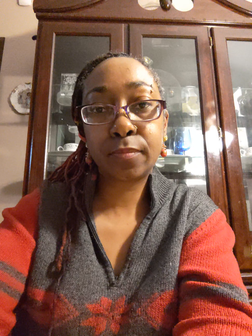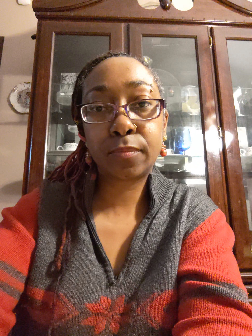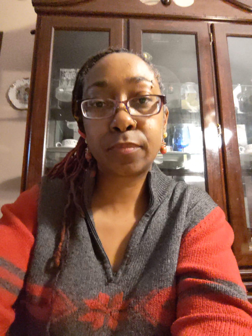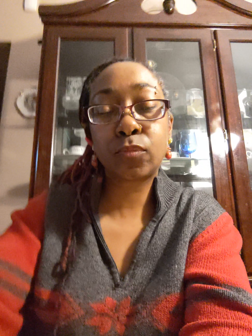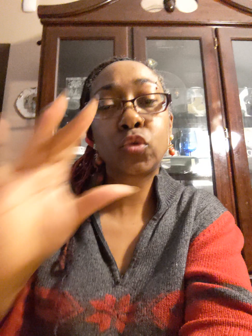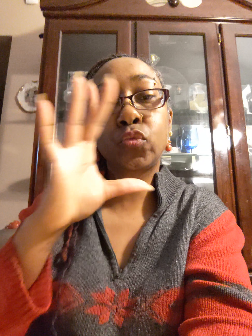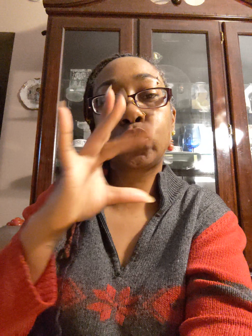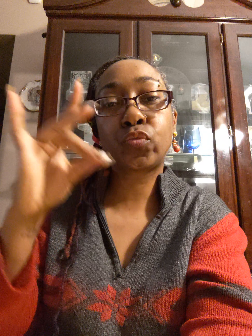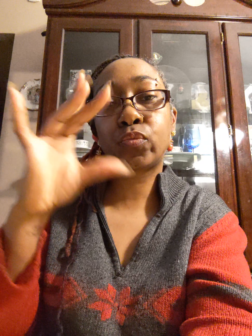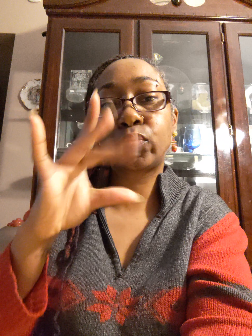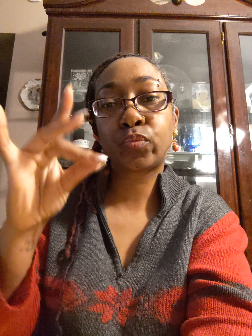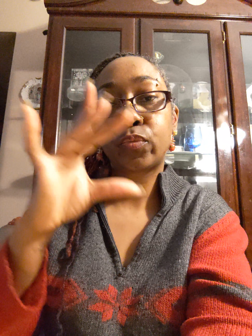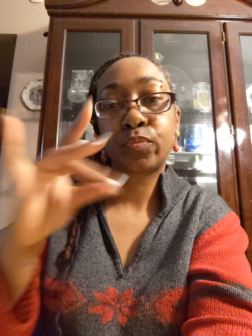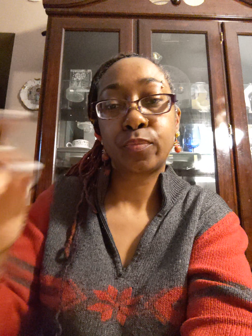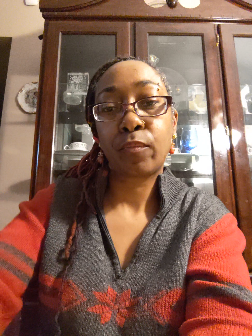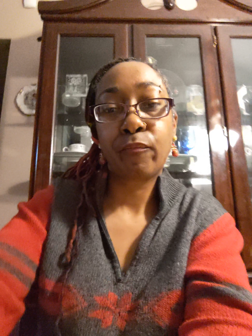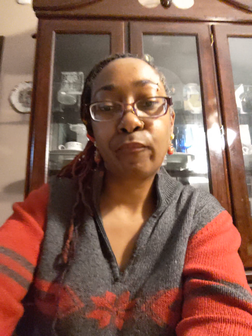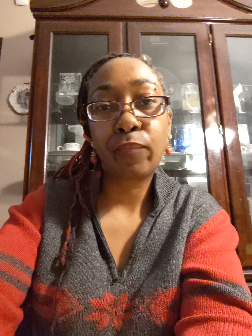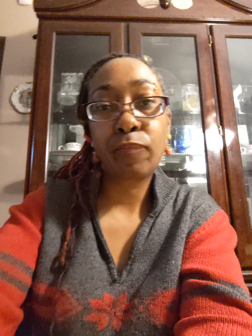story